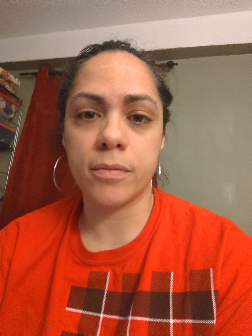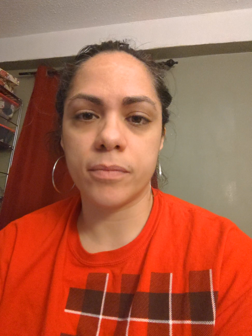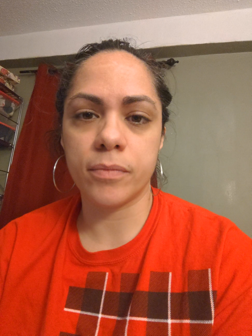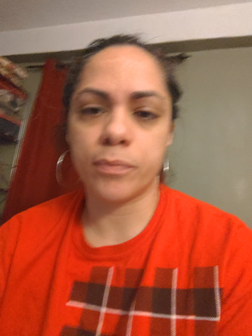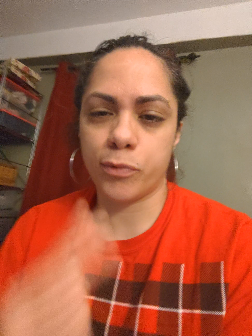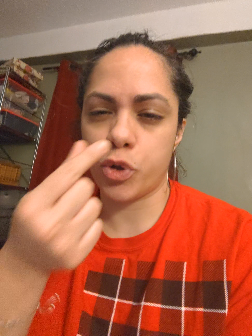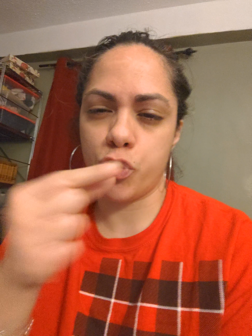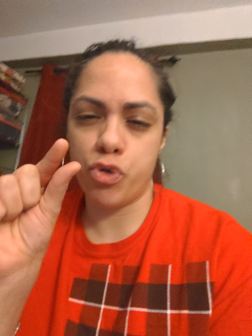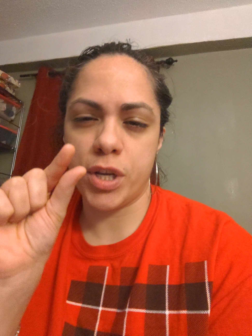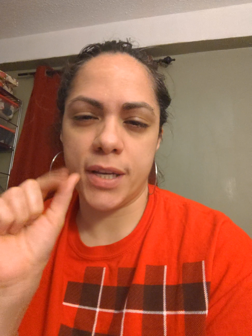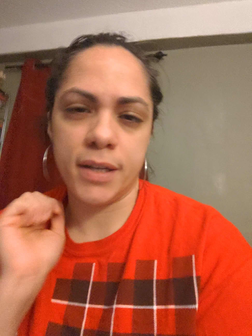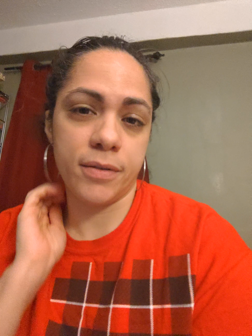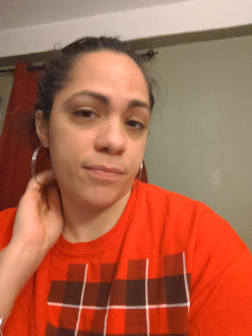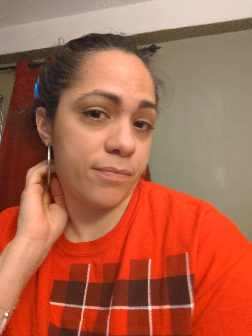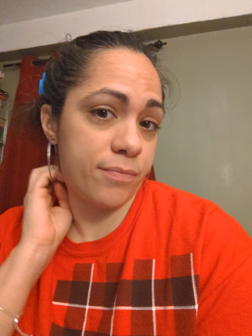green